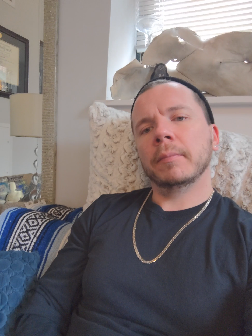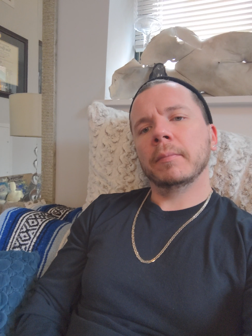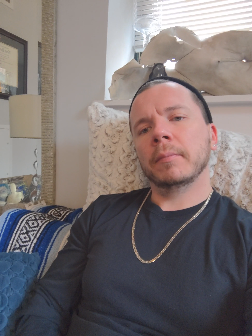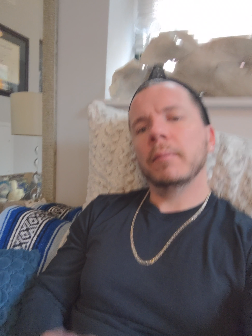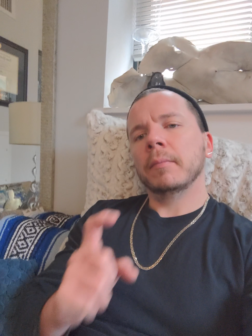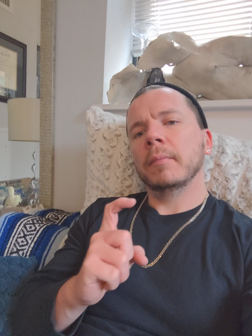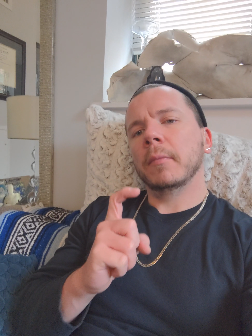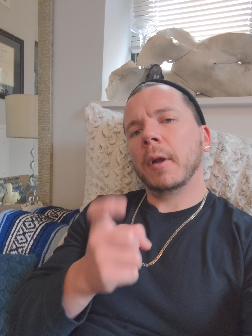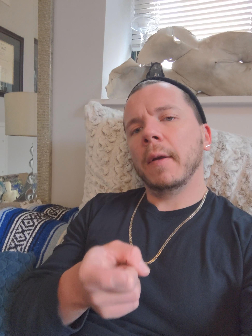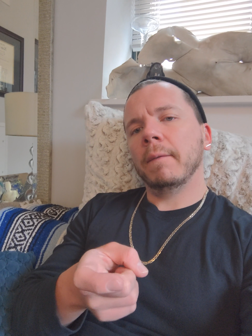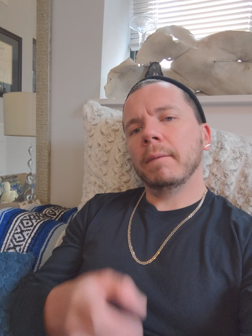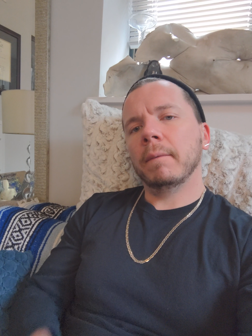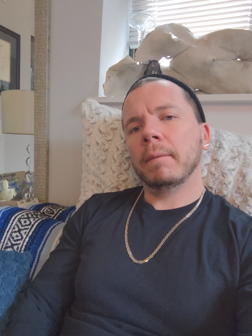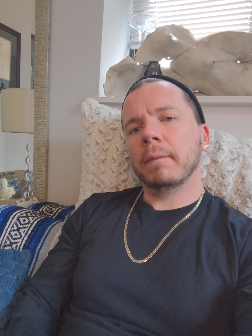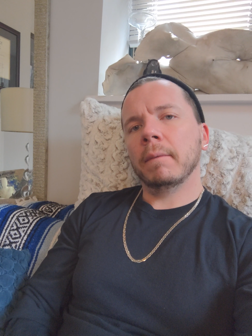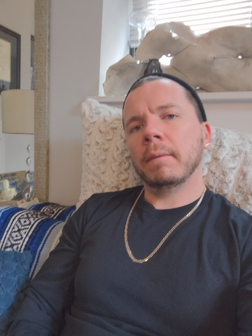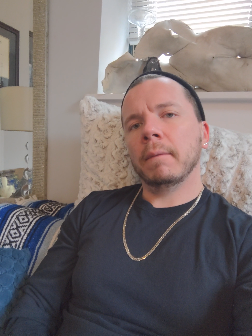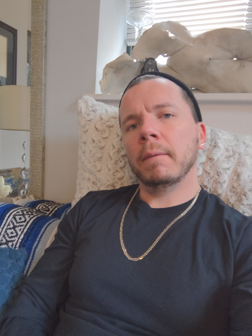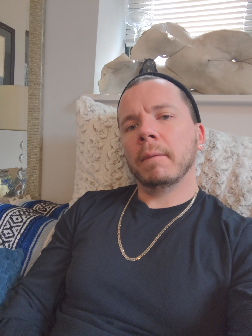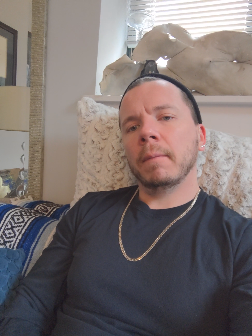give